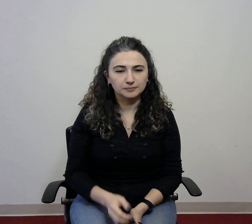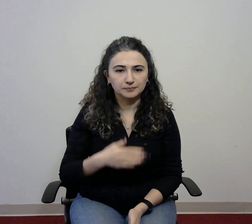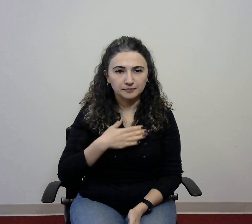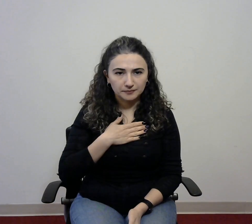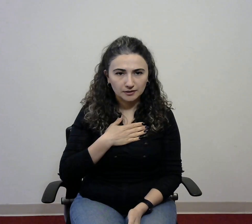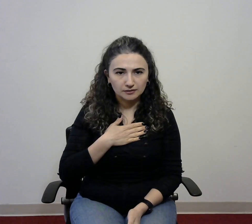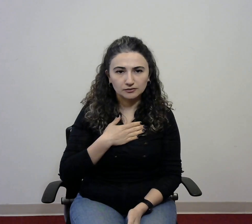mən